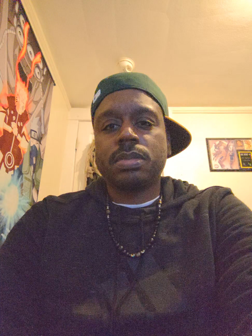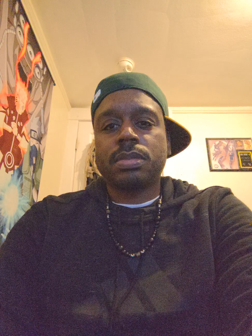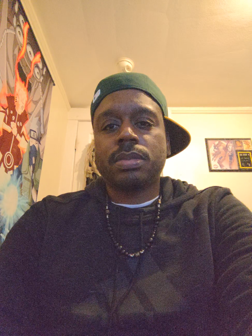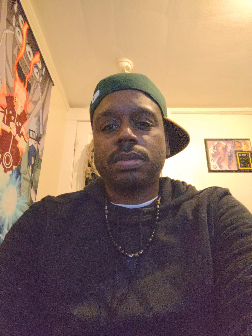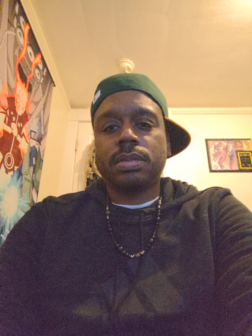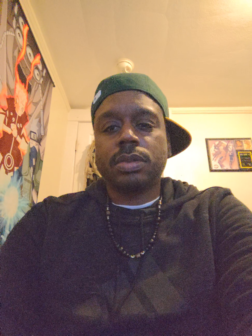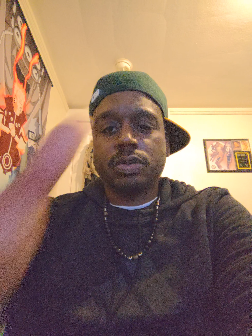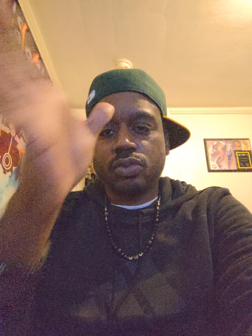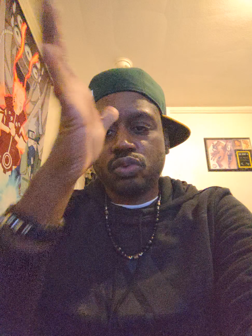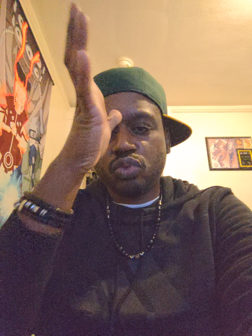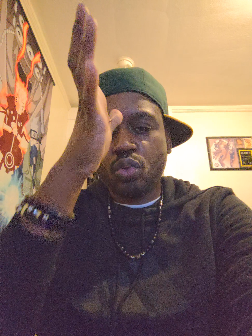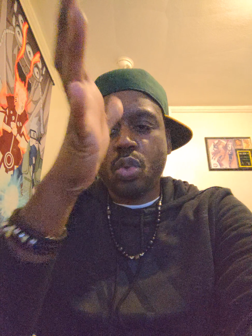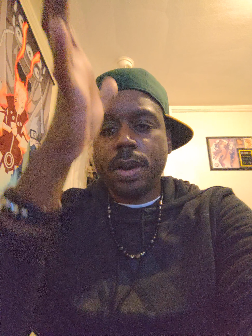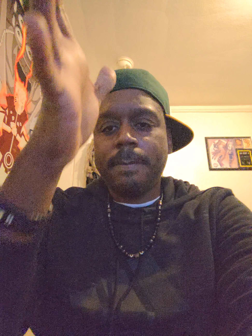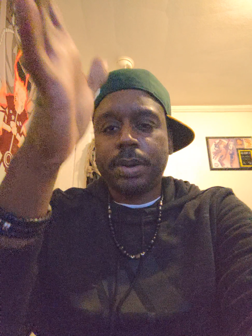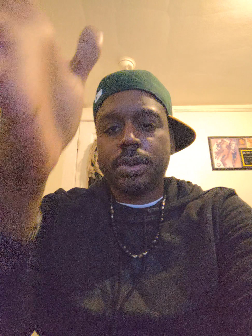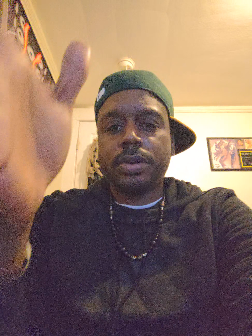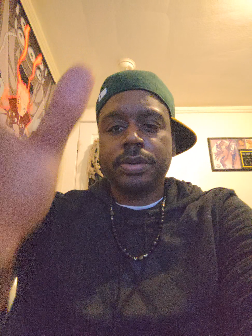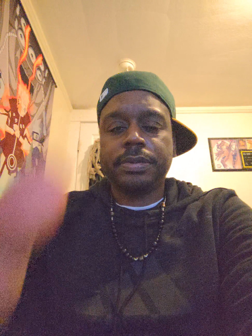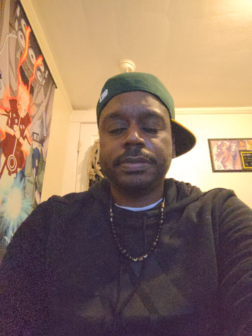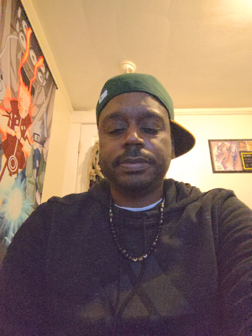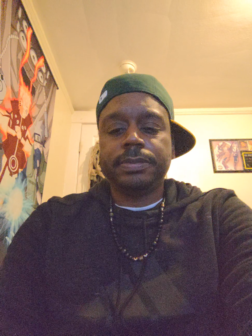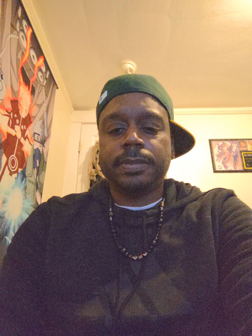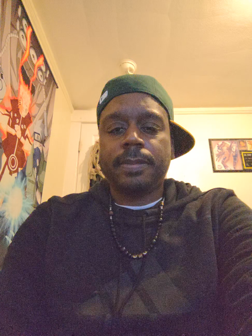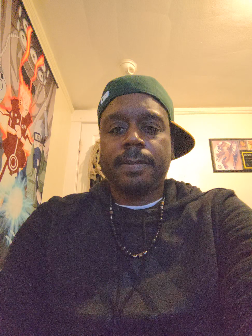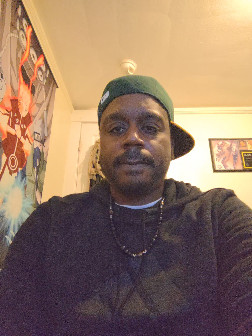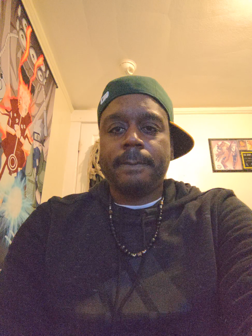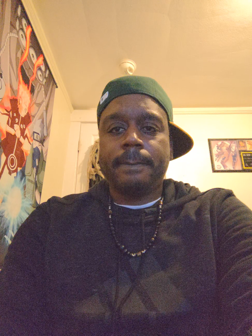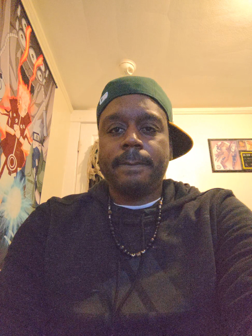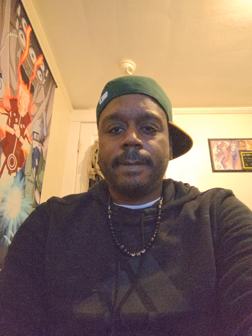grandpa